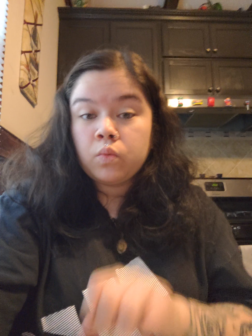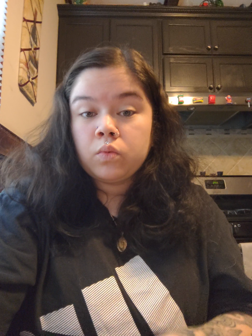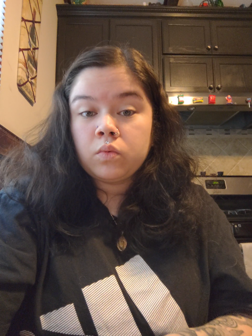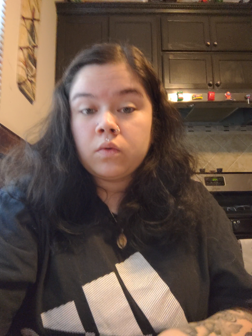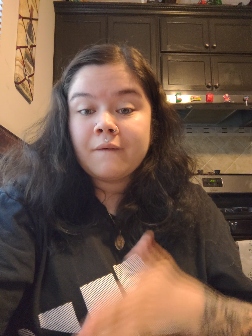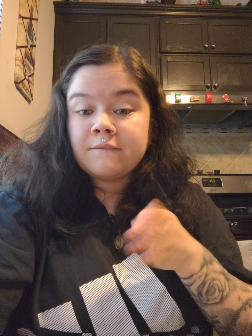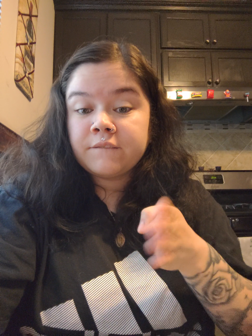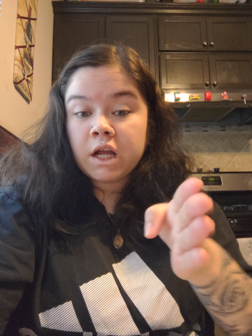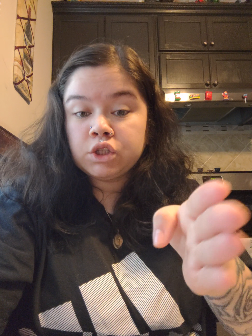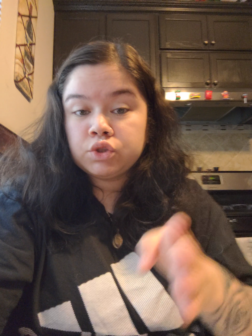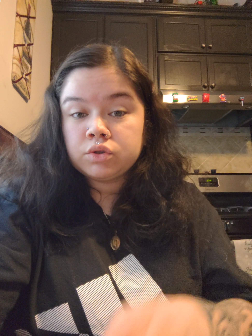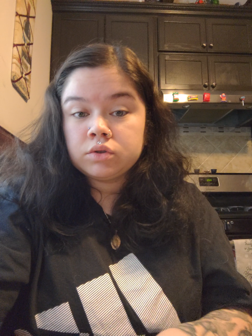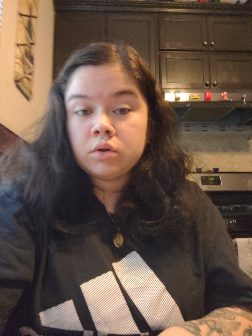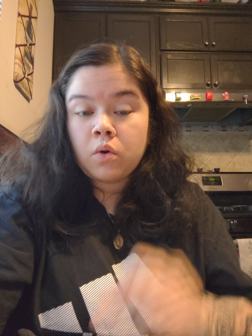fish